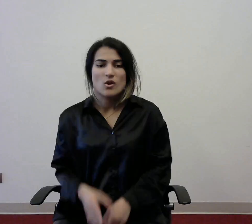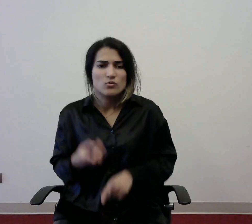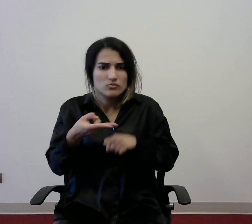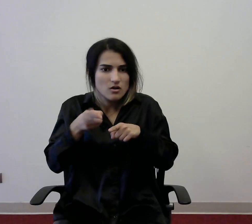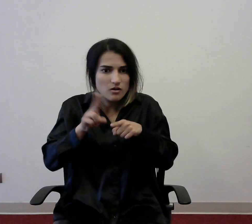bu